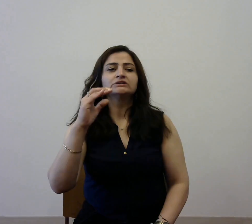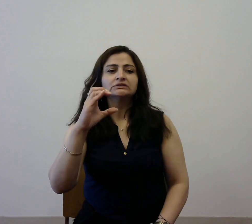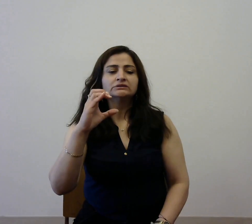S